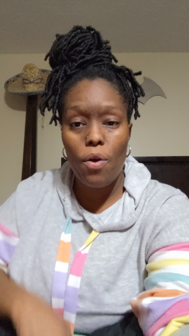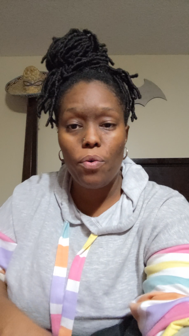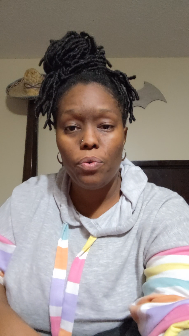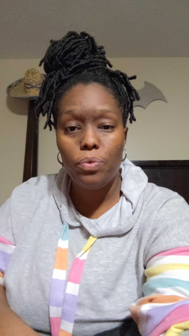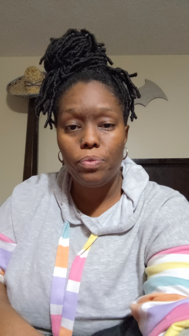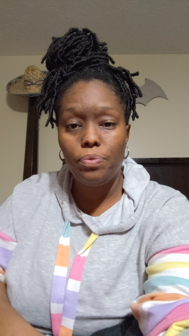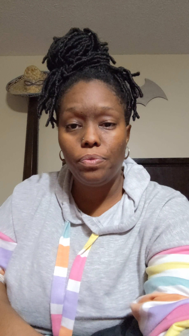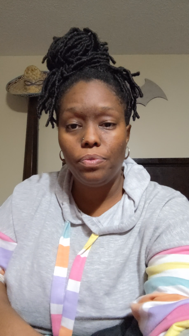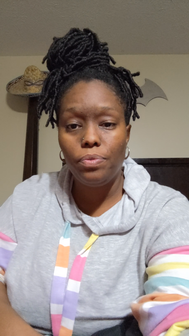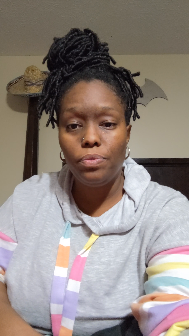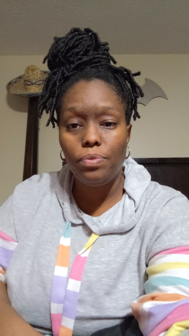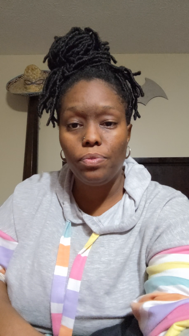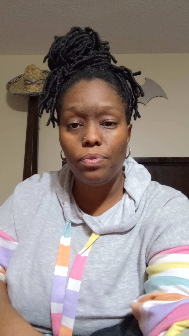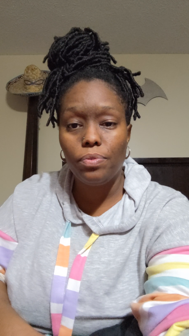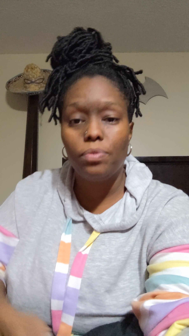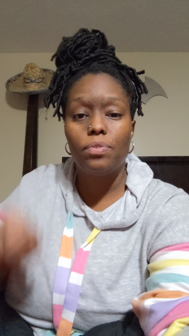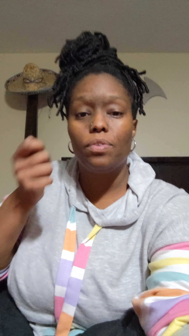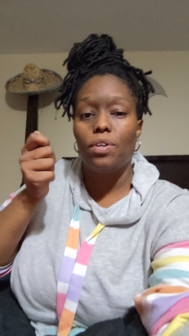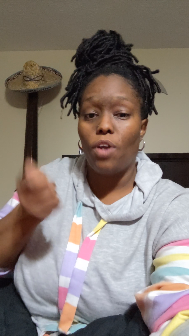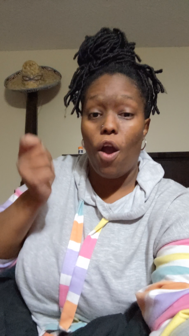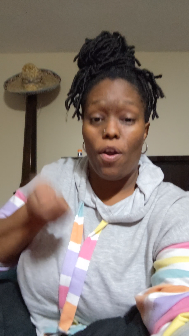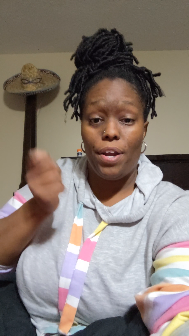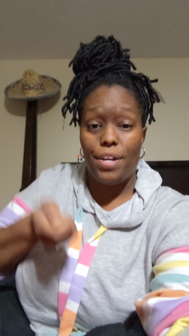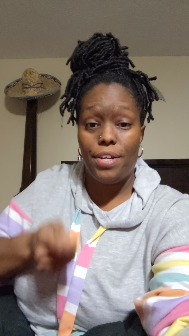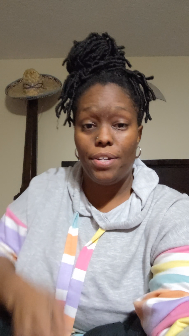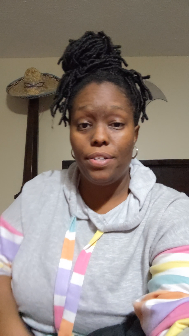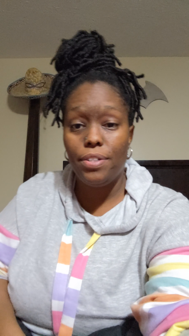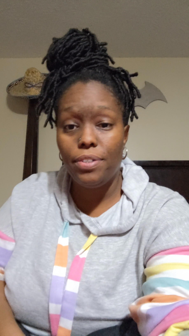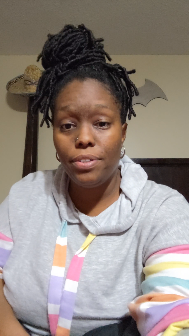cart